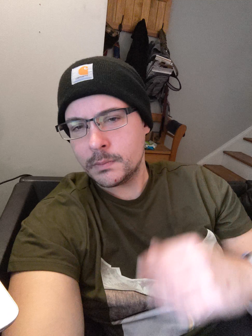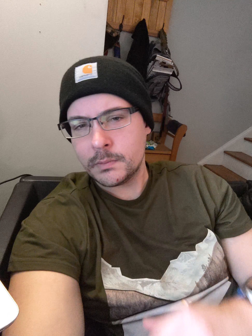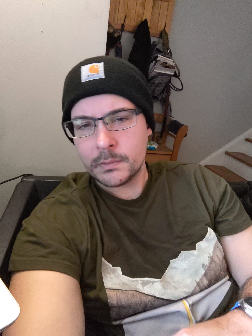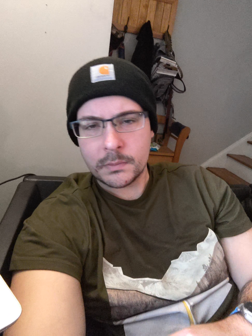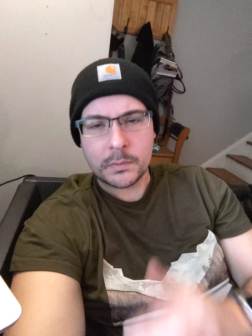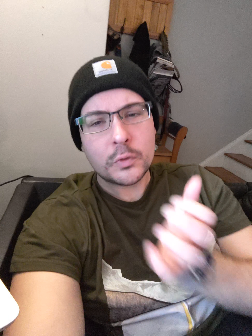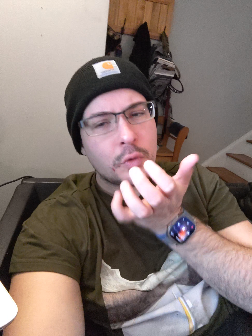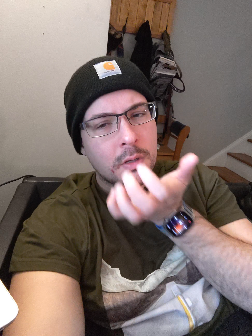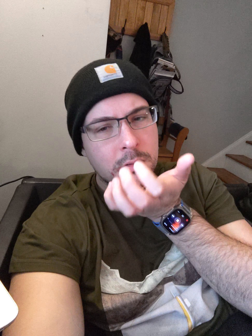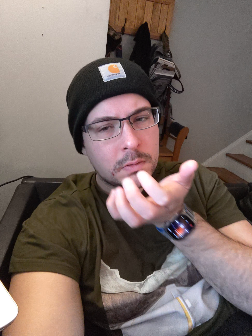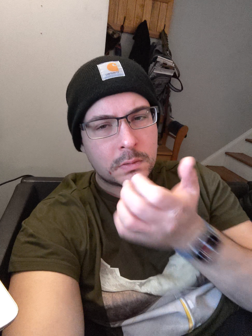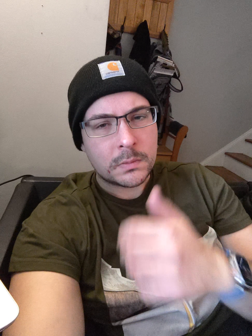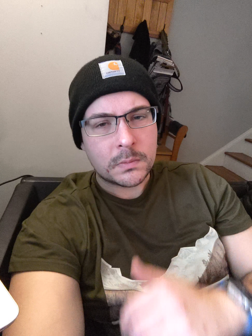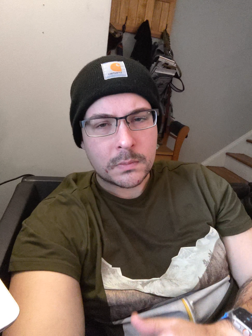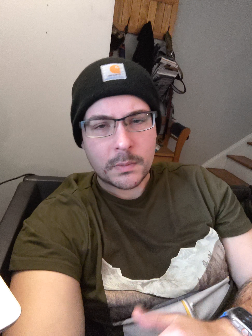grass